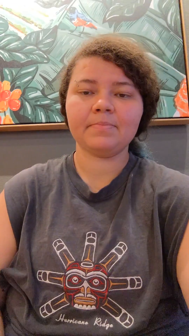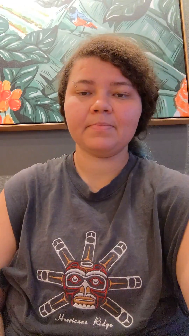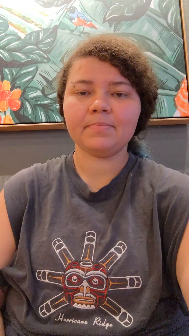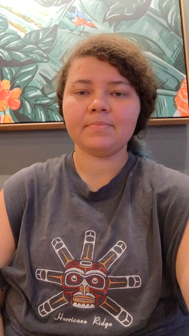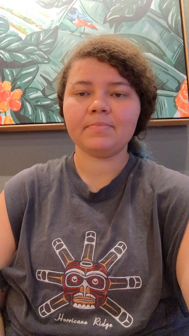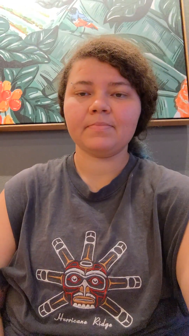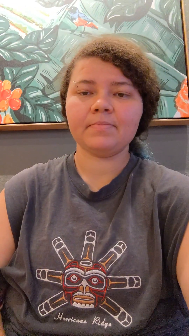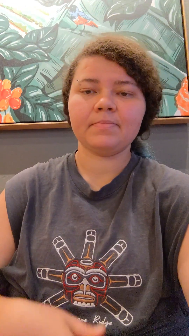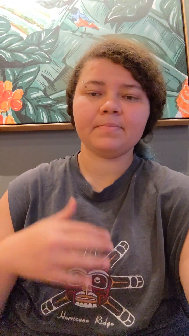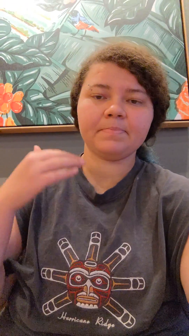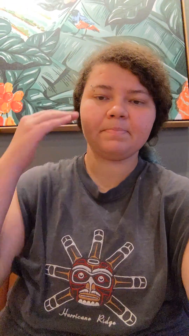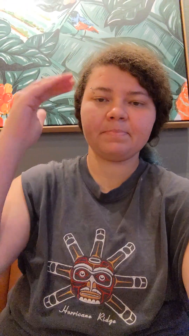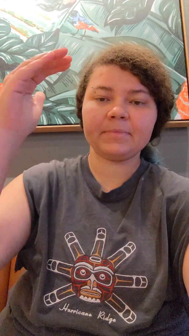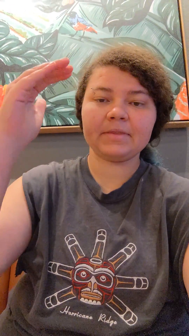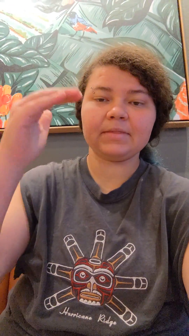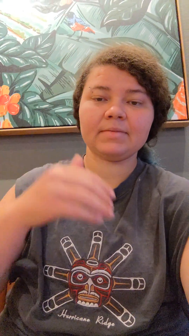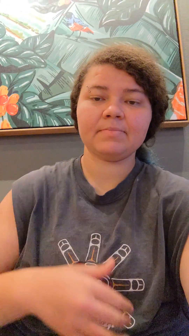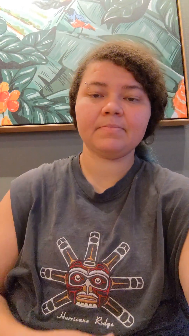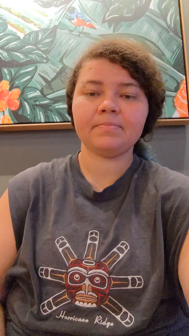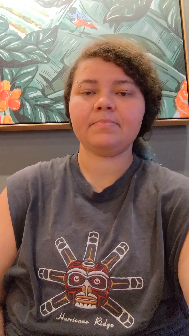big